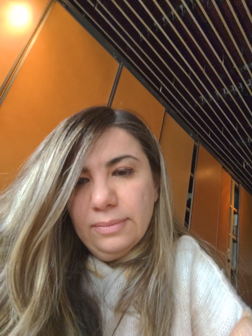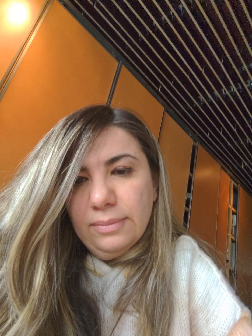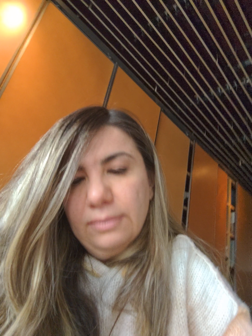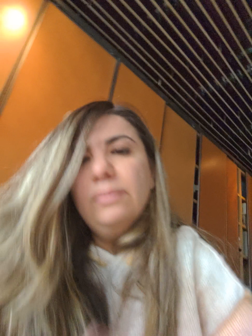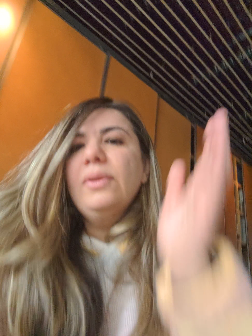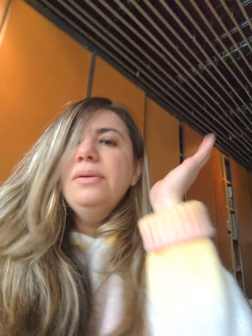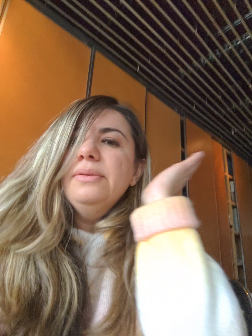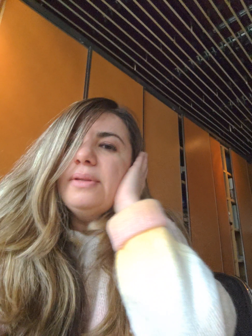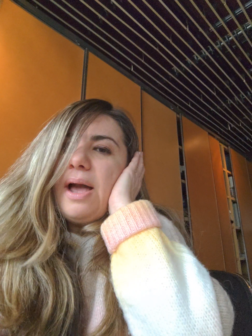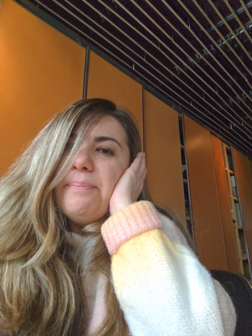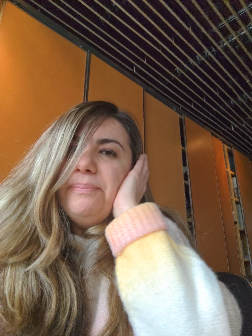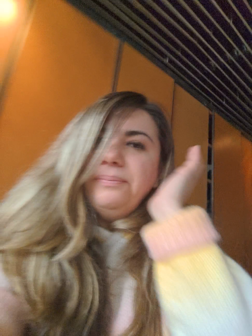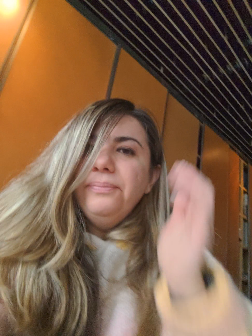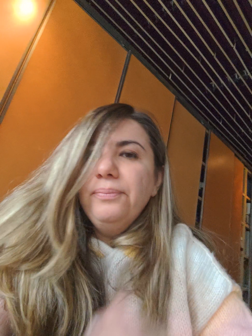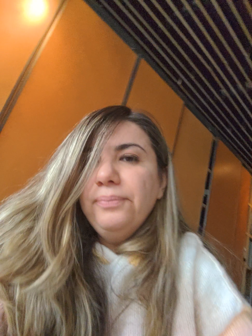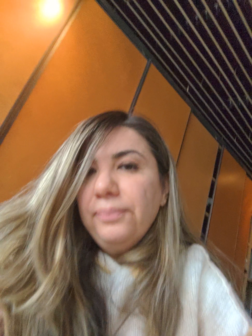bed